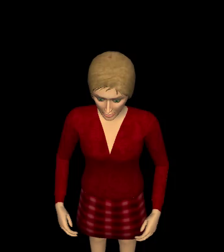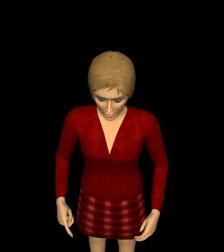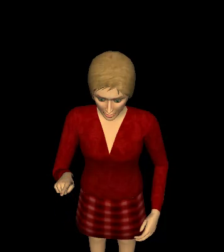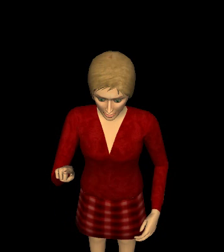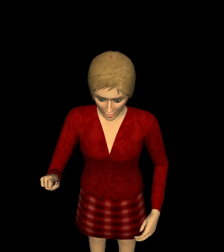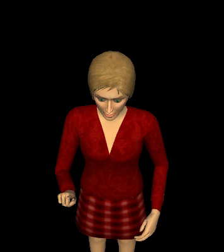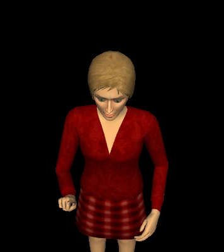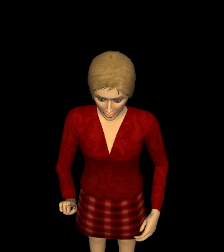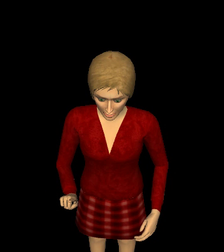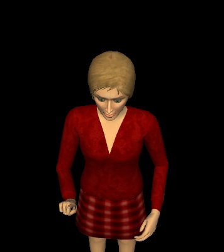سؤال